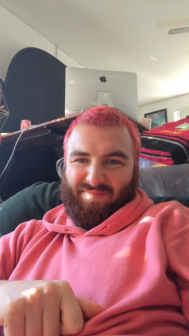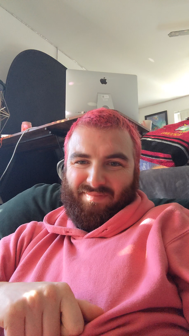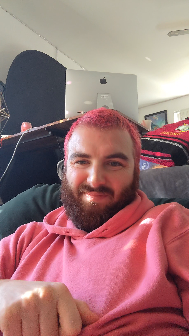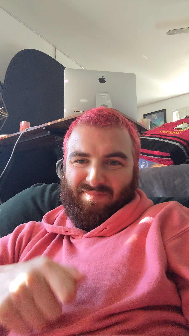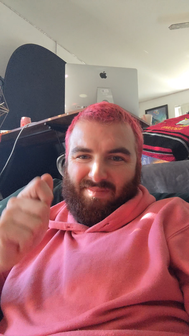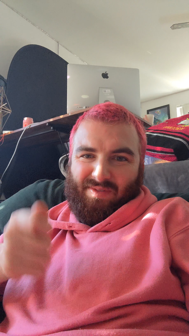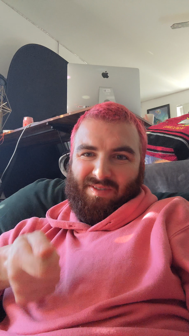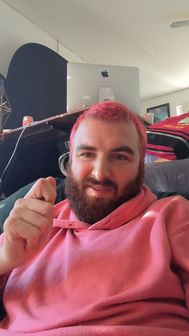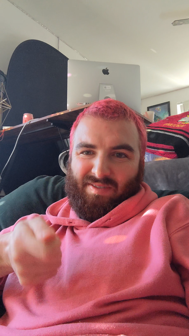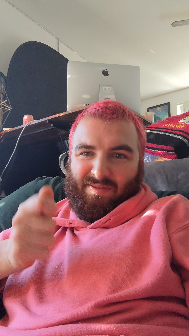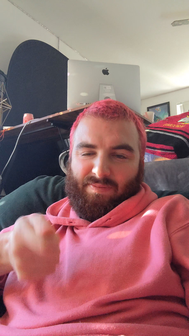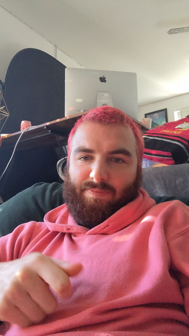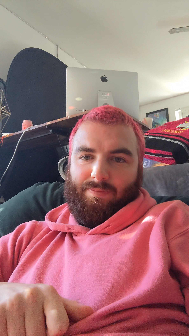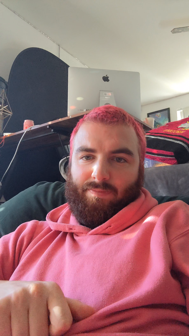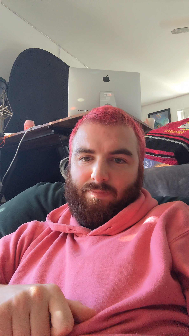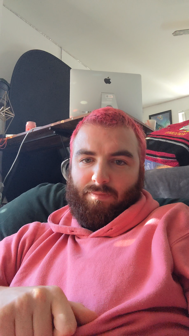cart